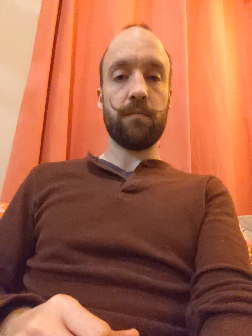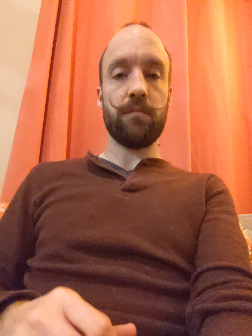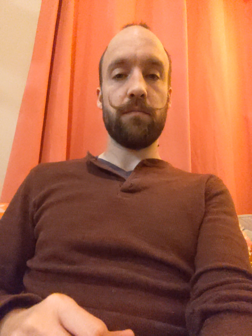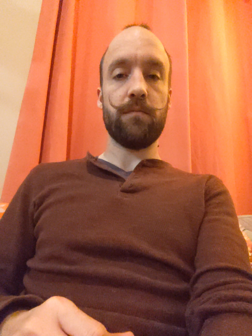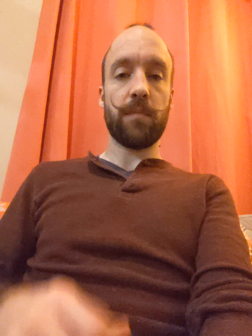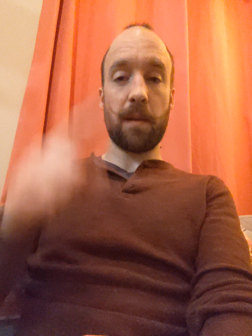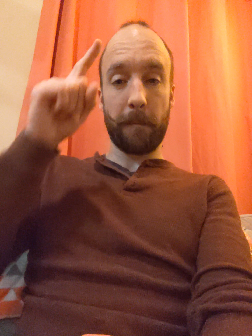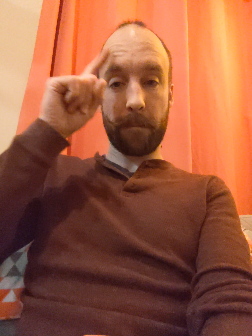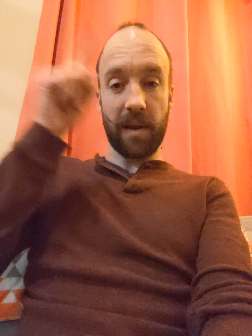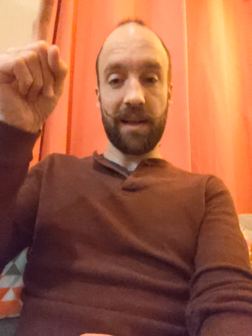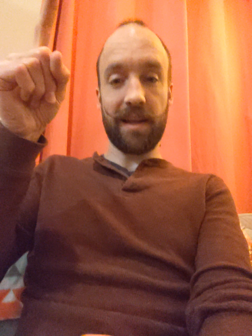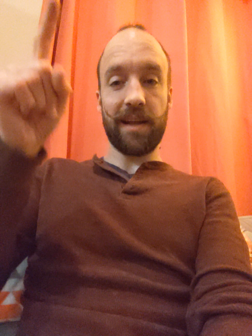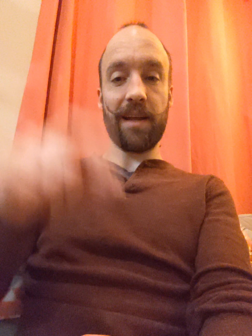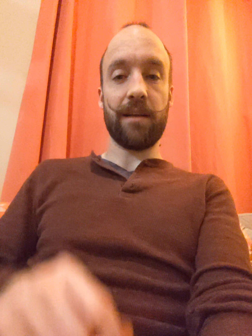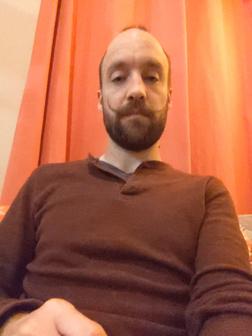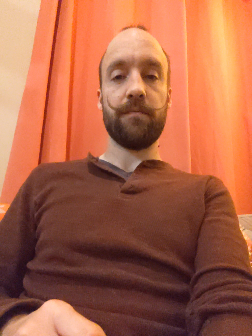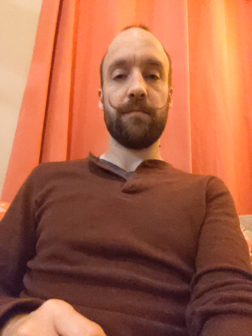penny